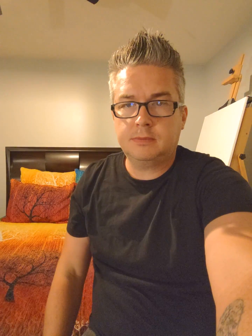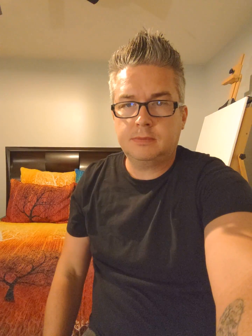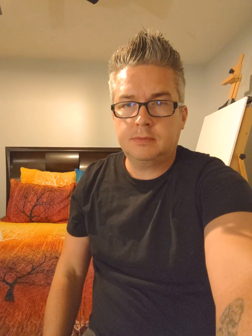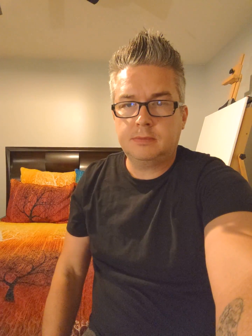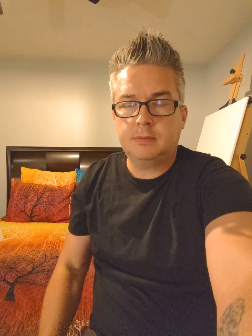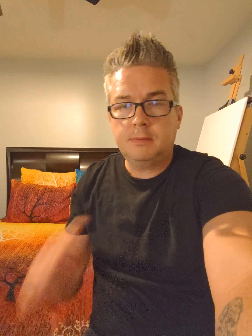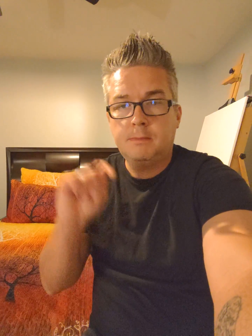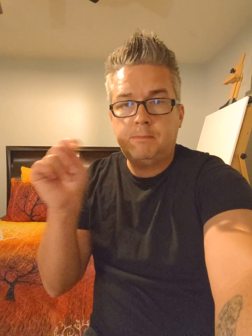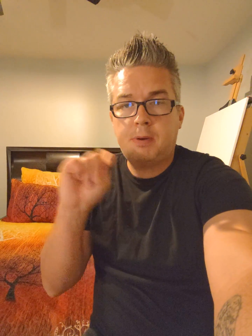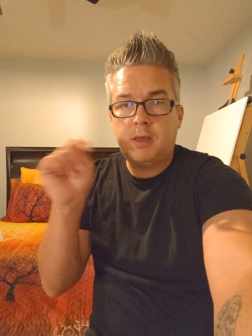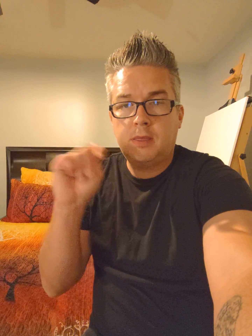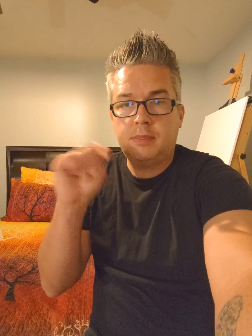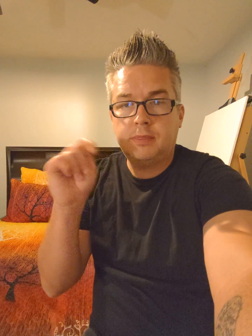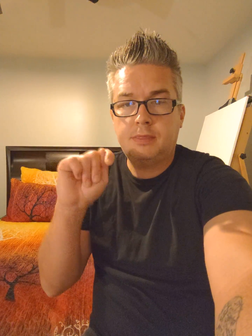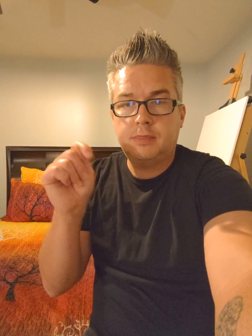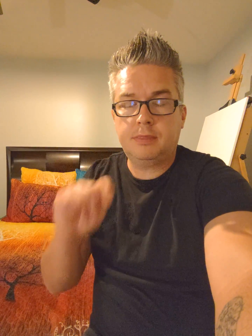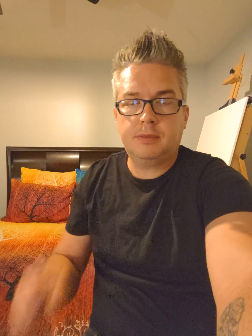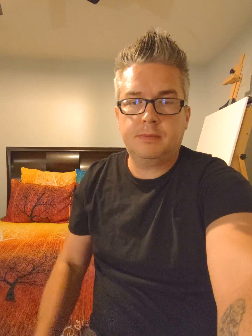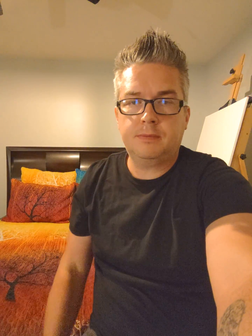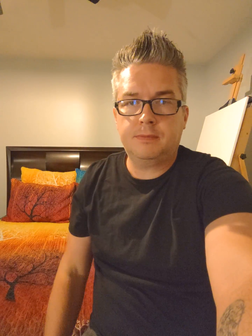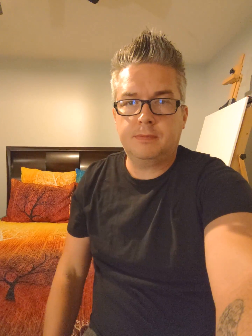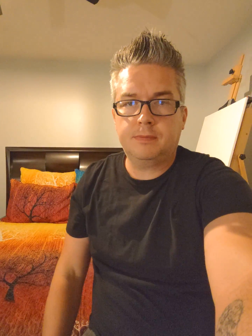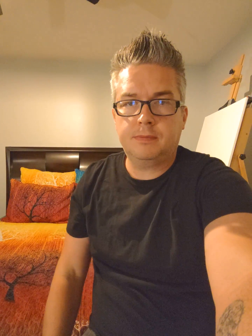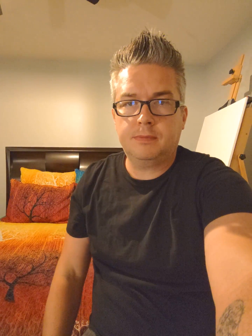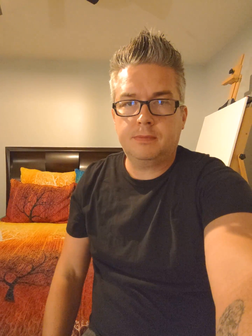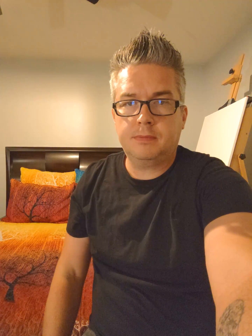bathroom